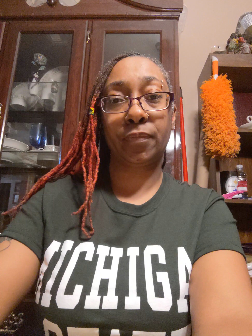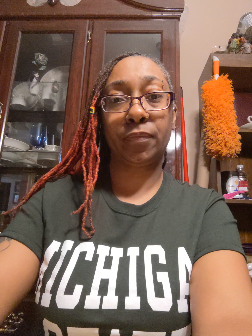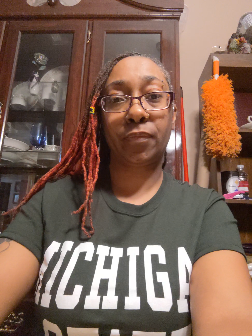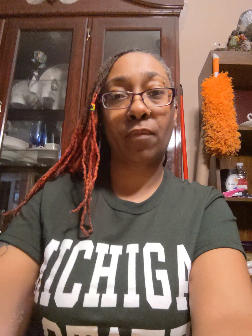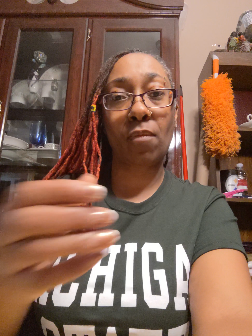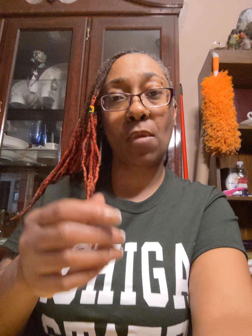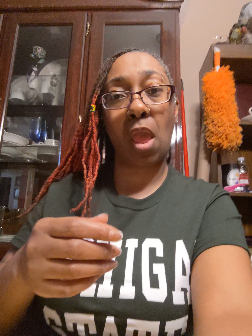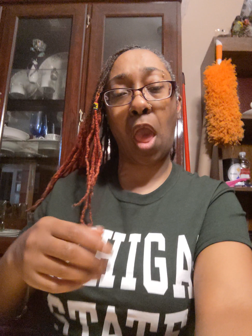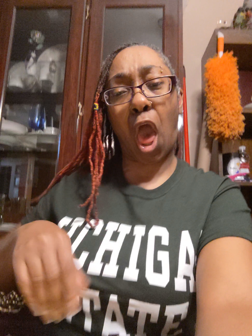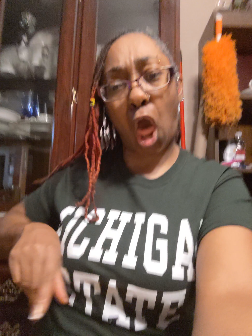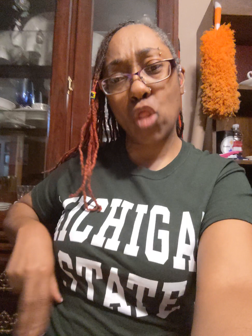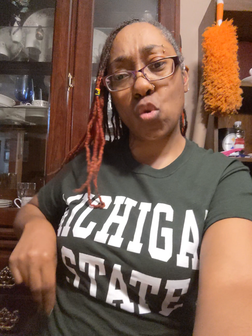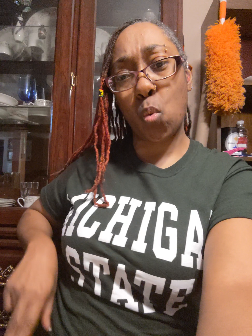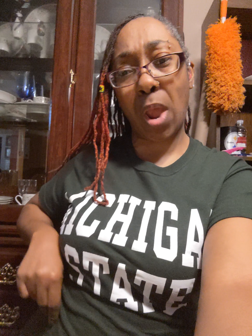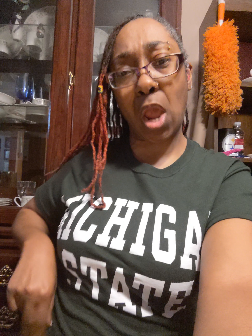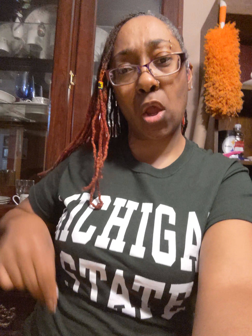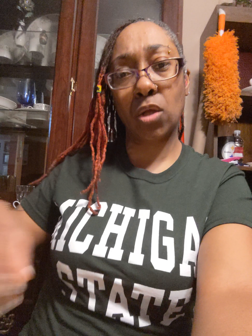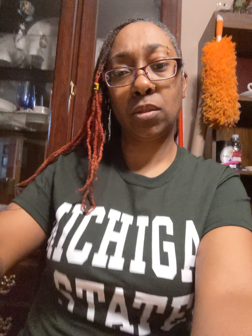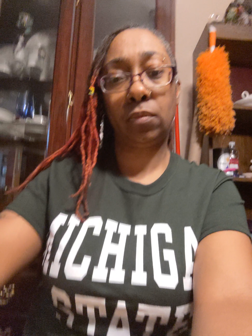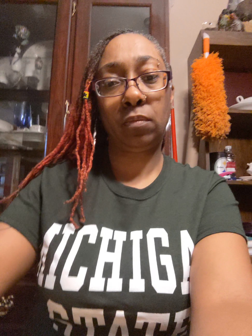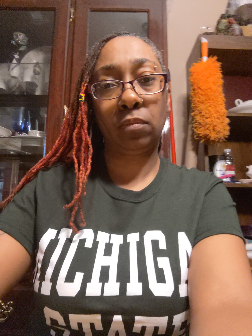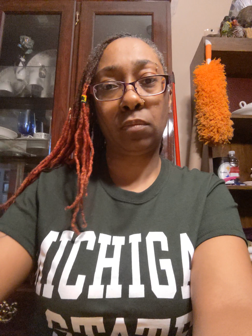underwear